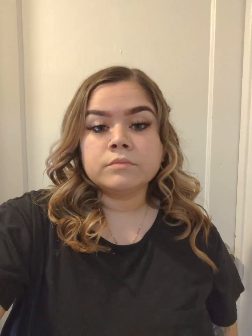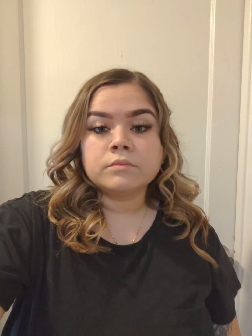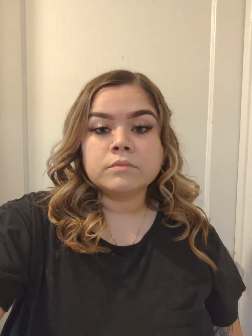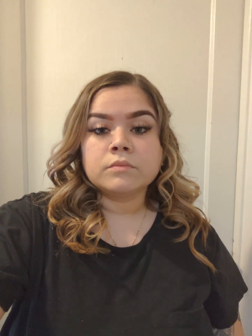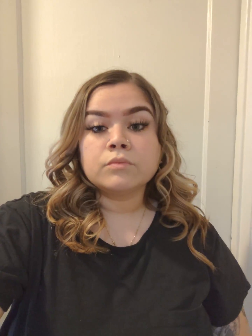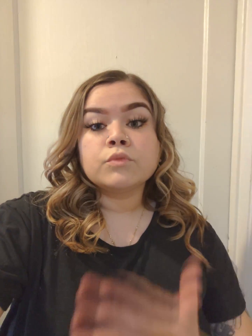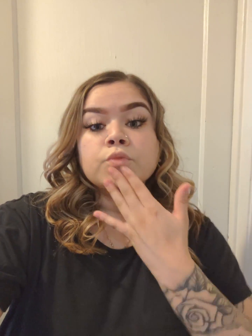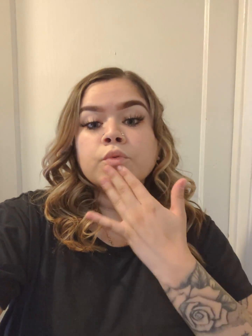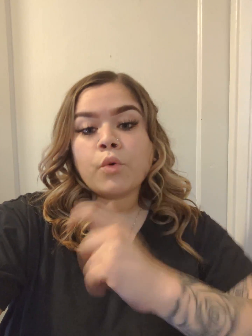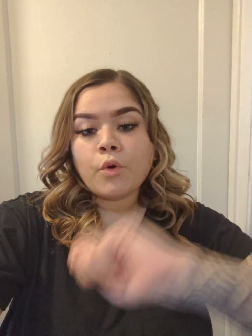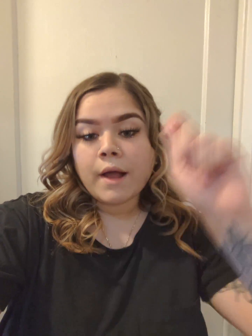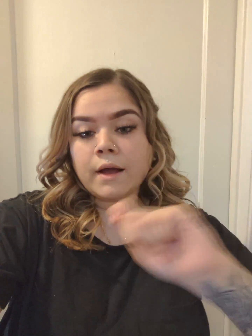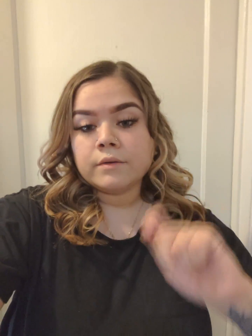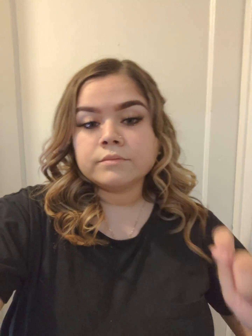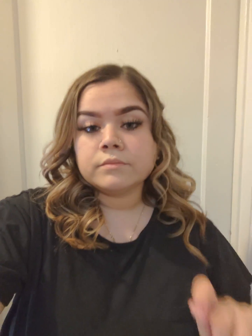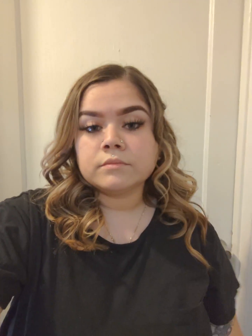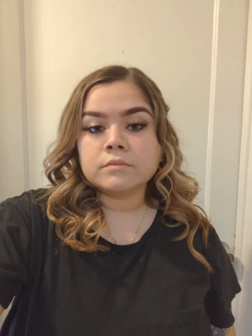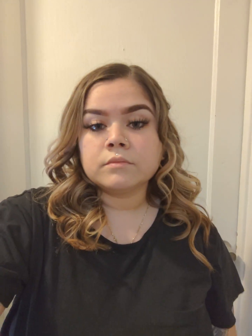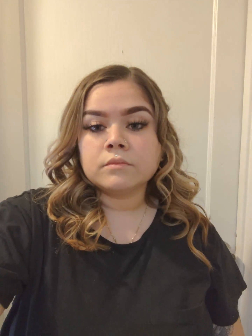crayon